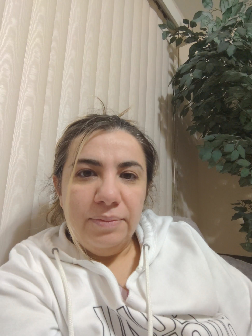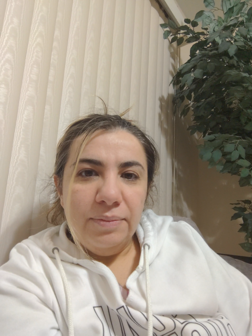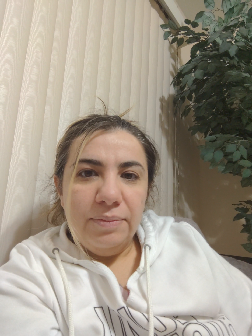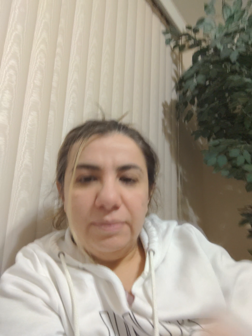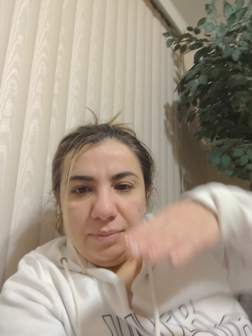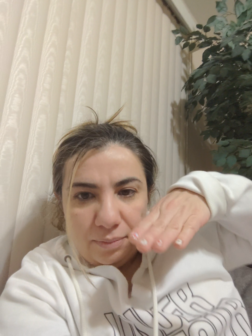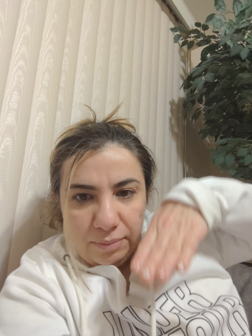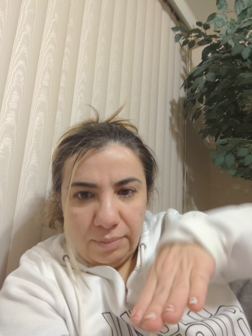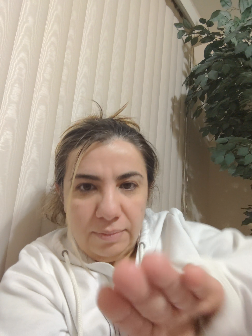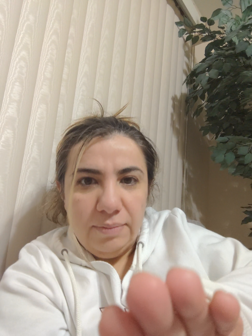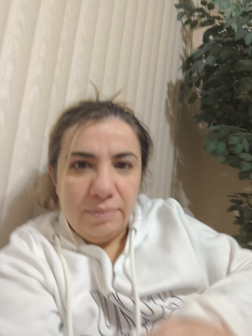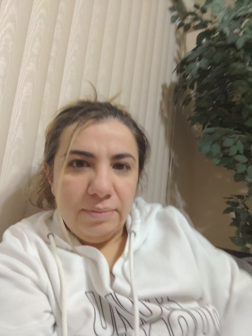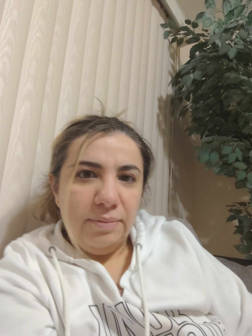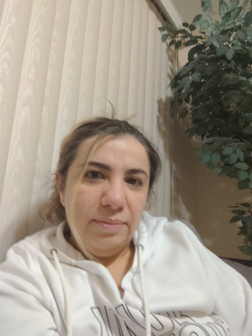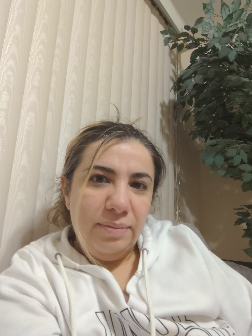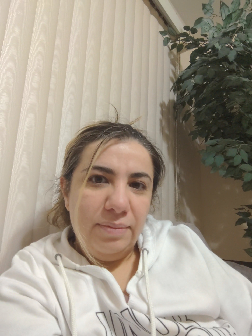into